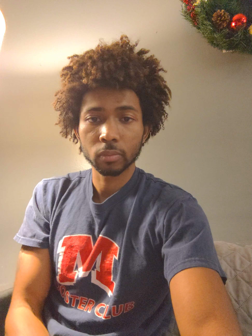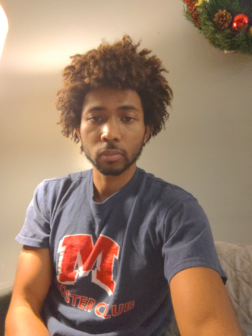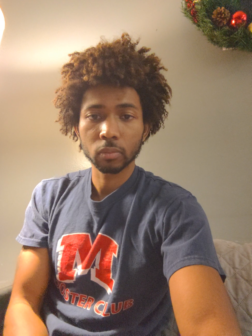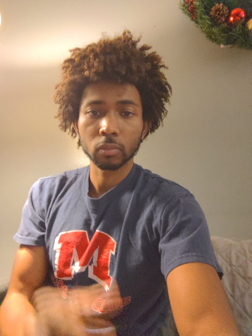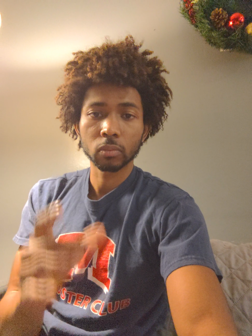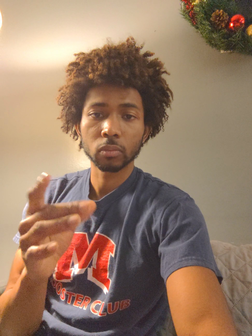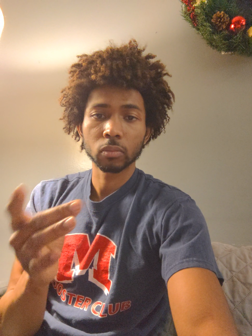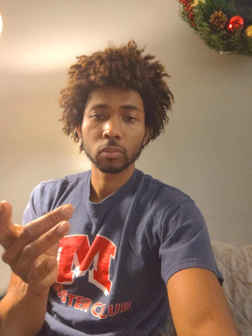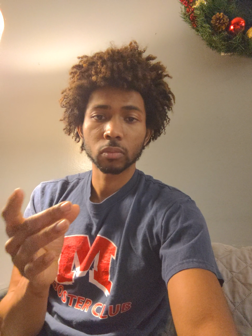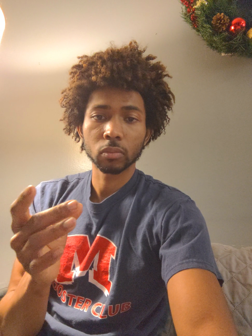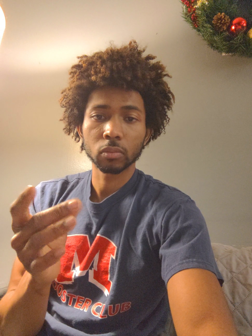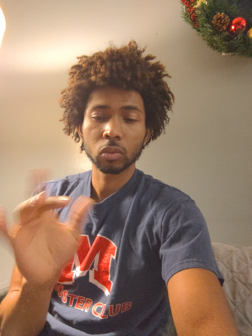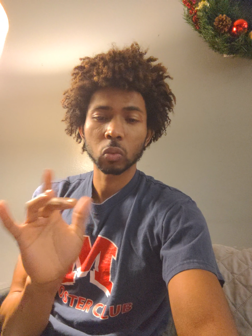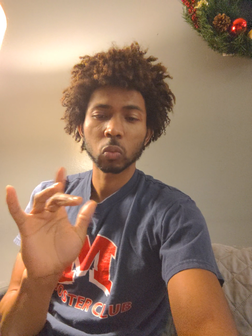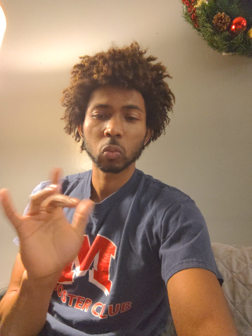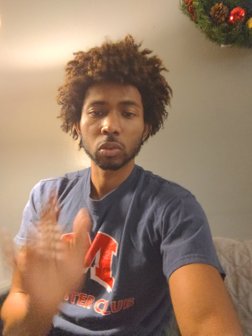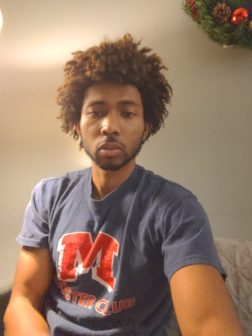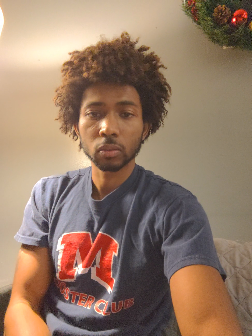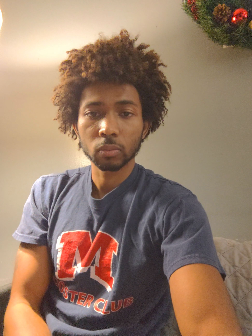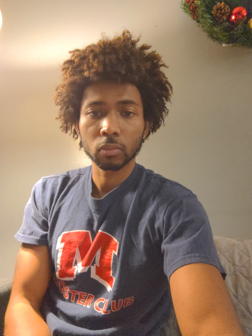yucky